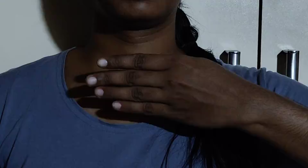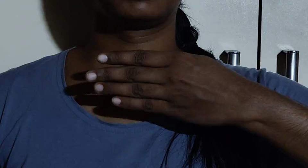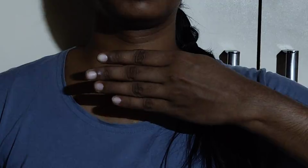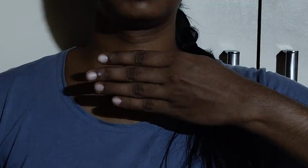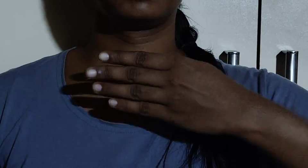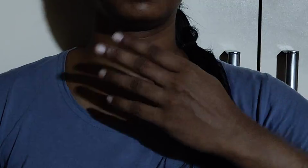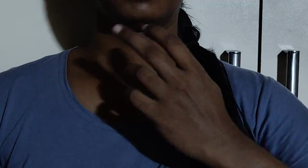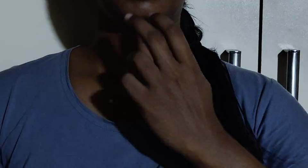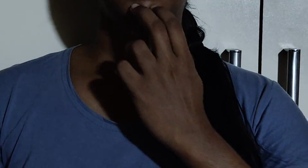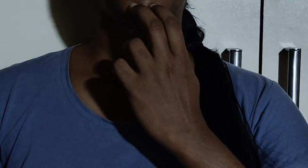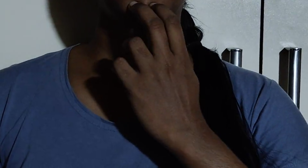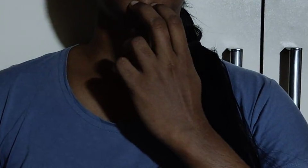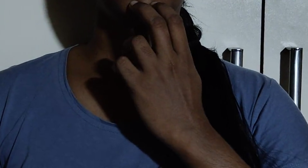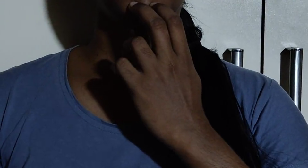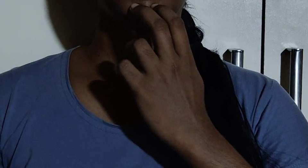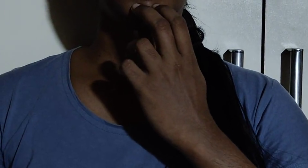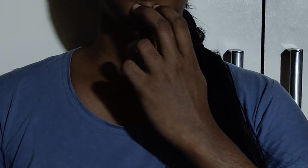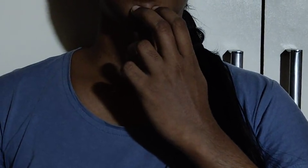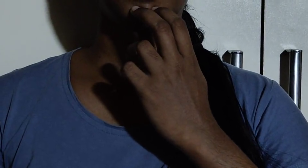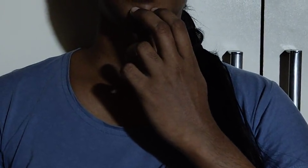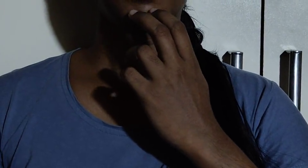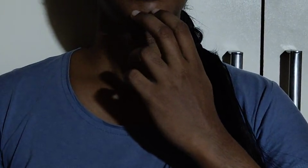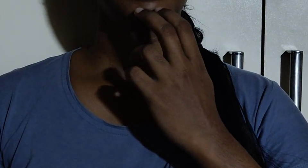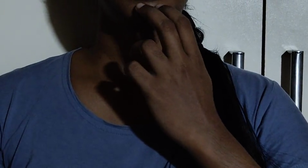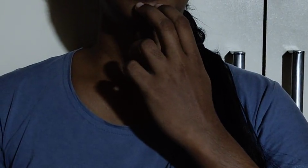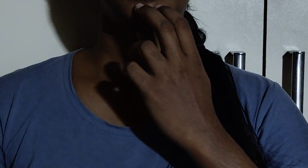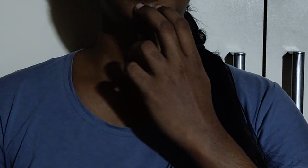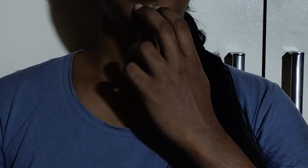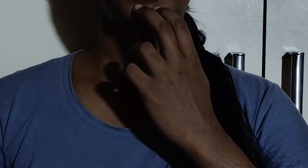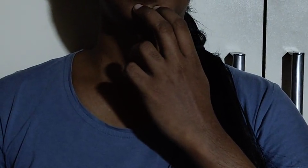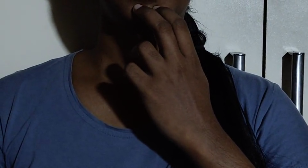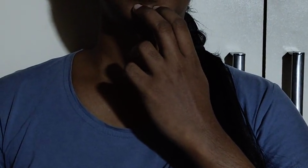അഃ